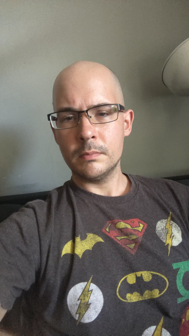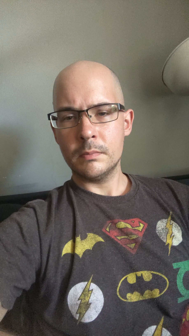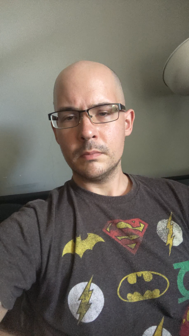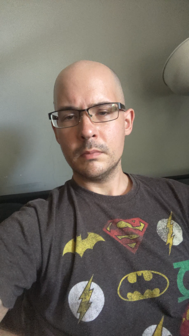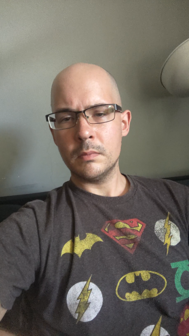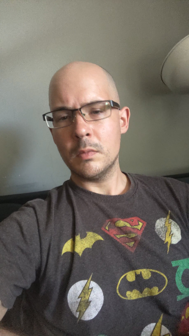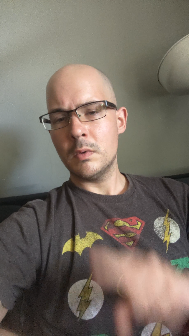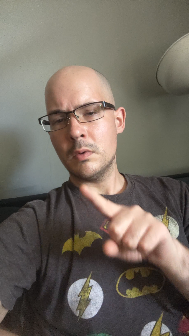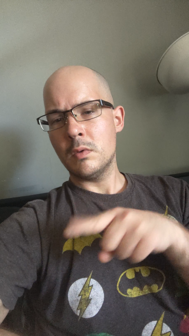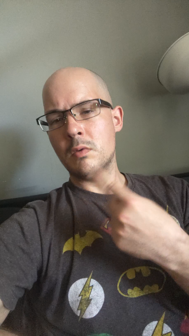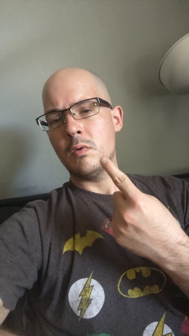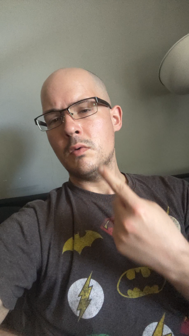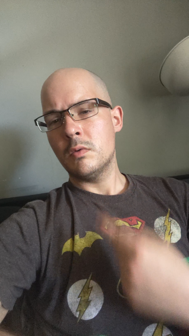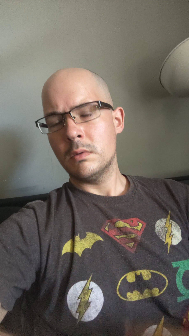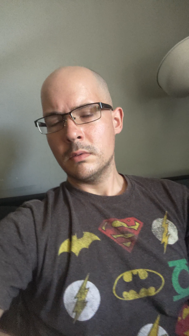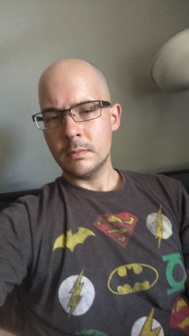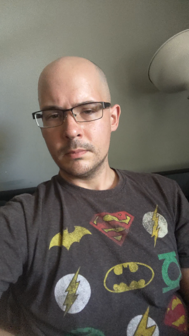long